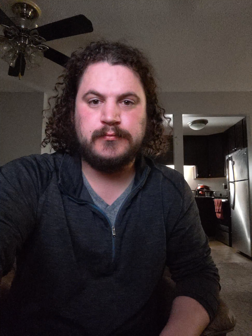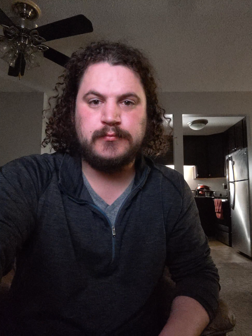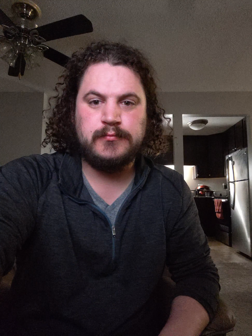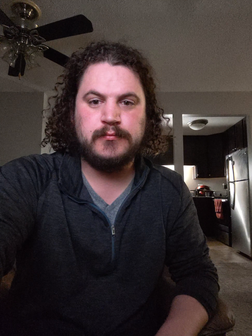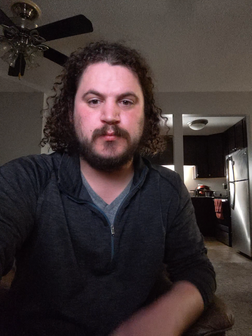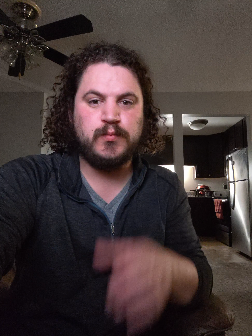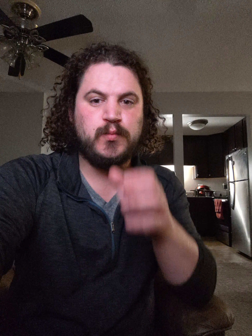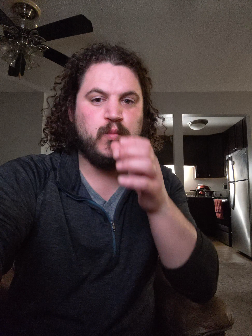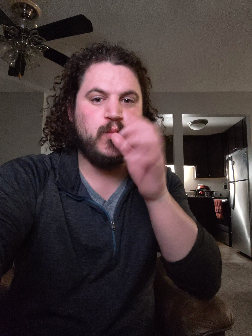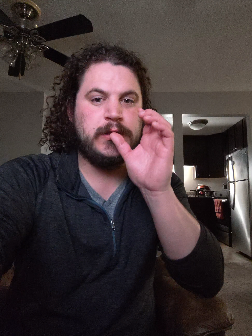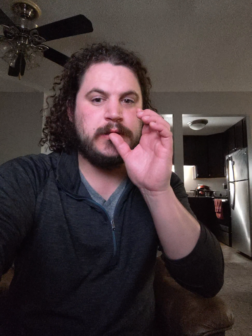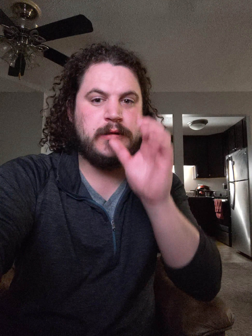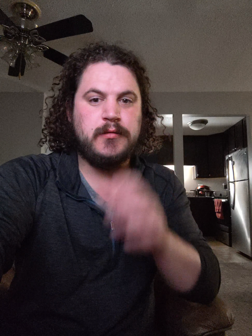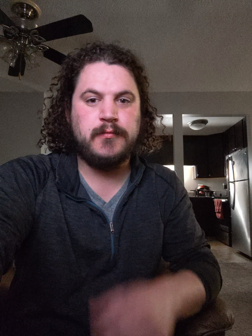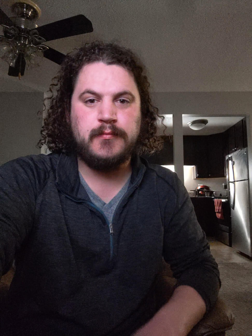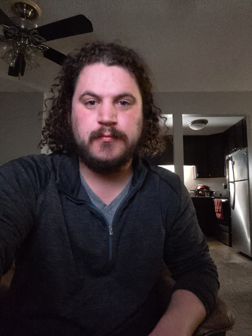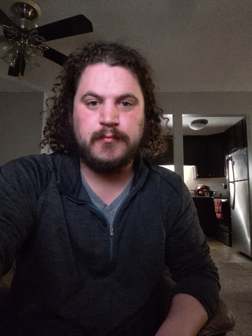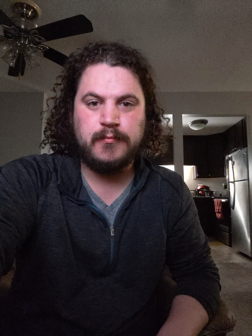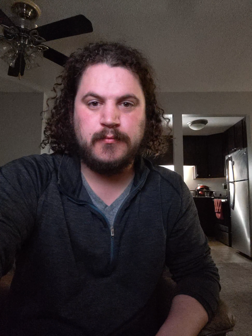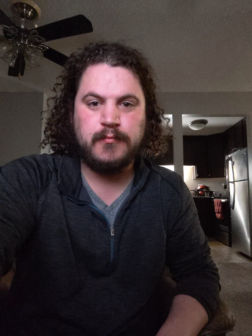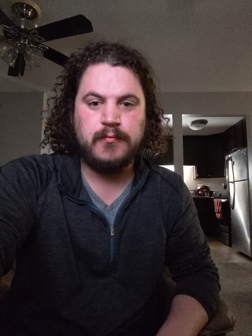drink